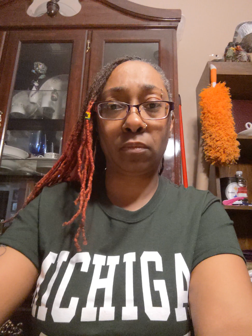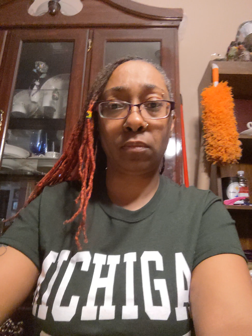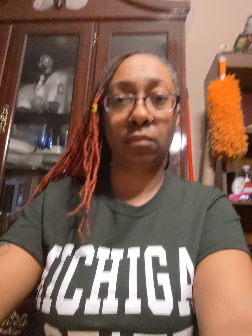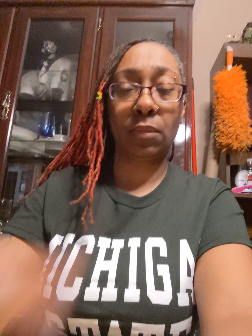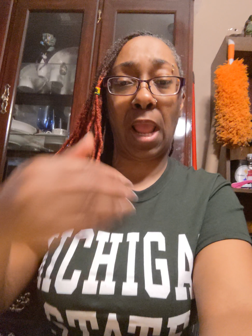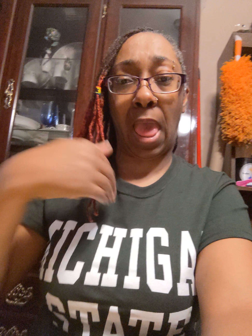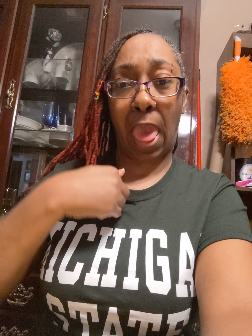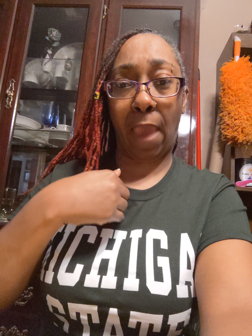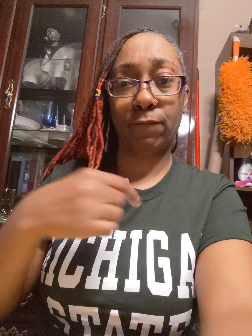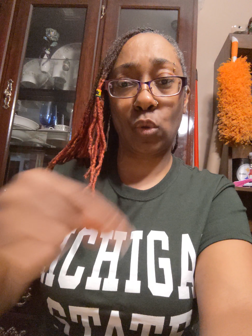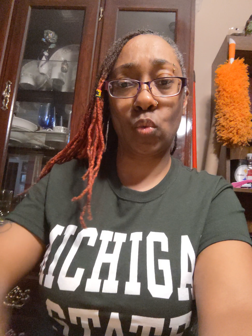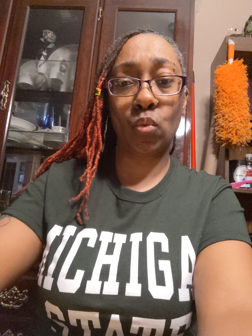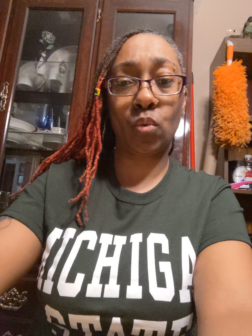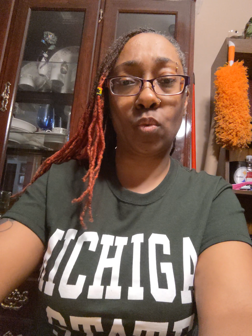have to